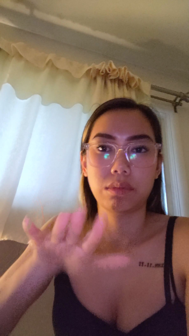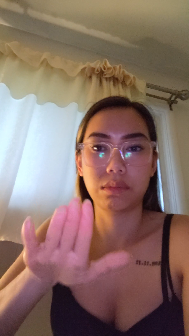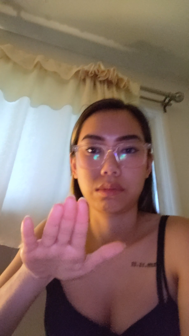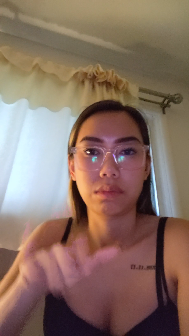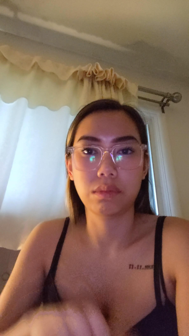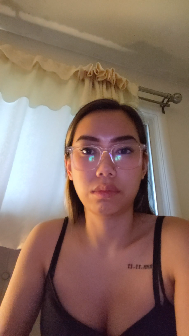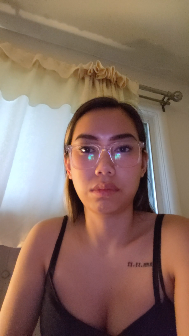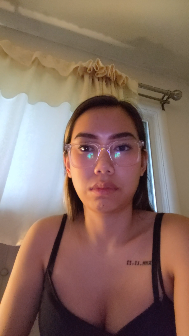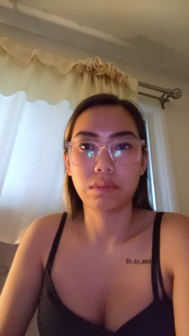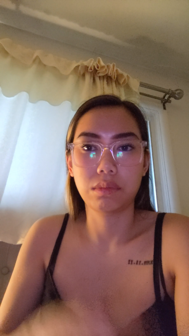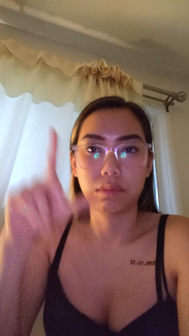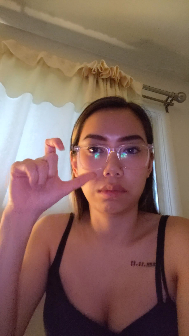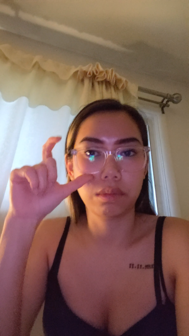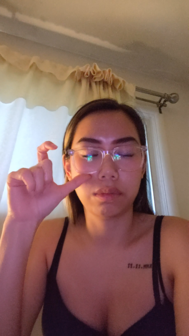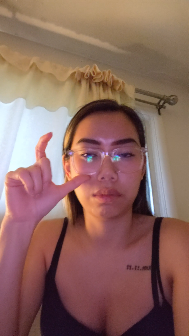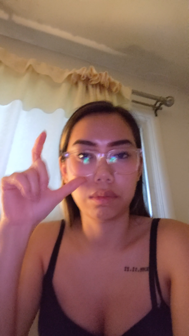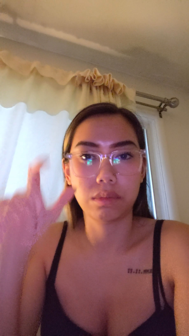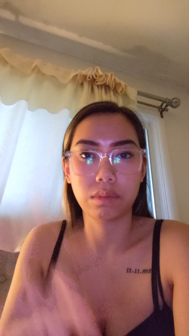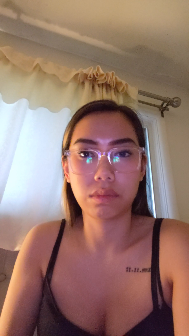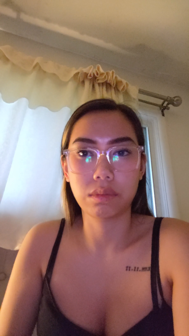camera